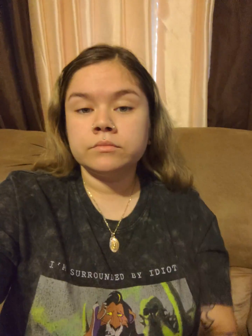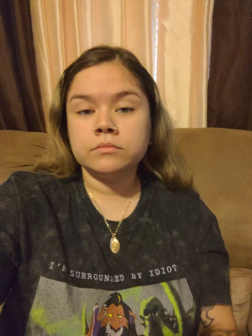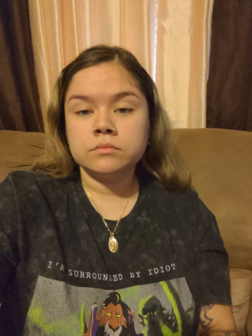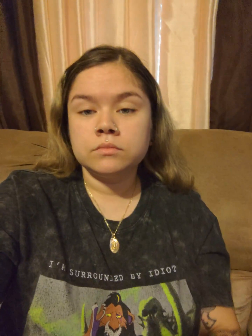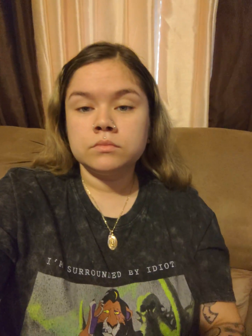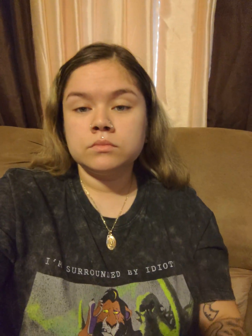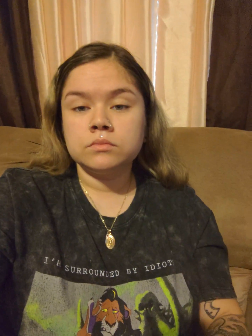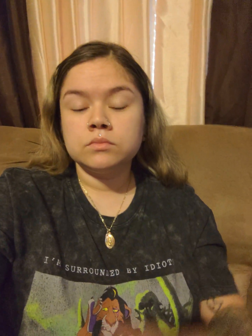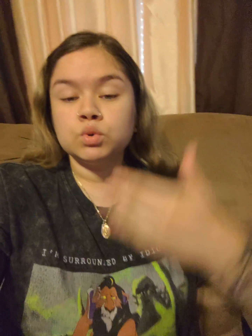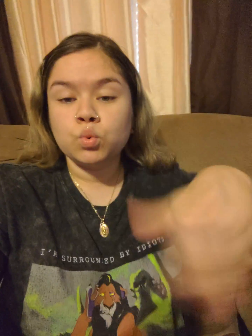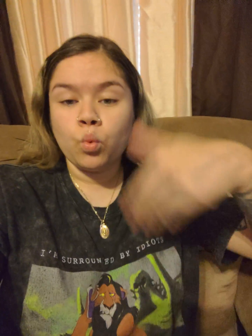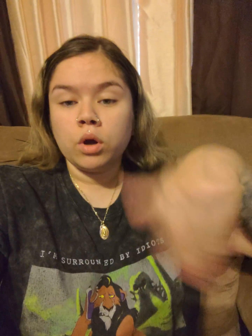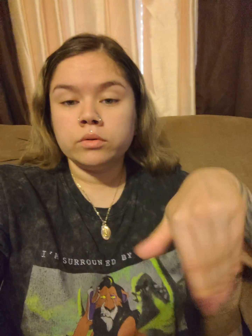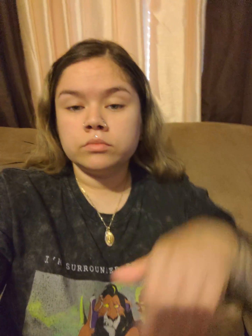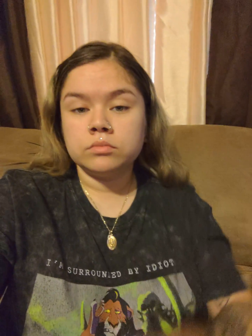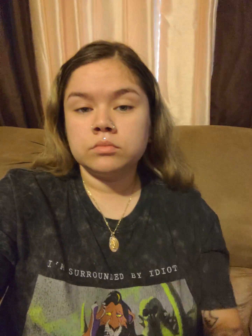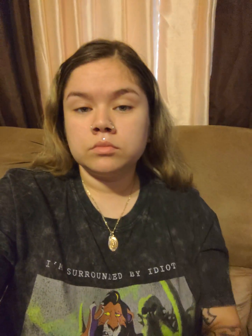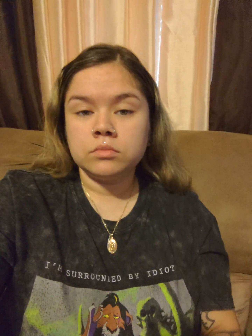shorts